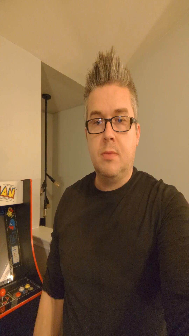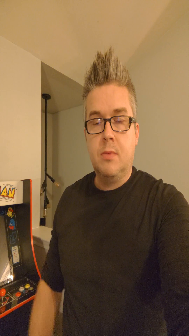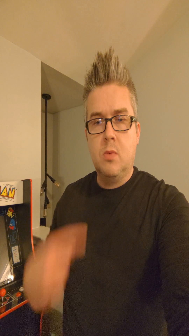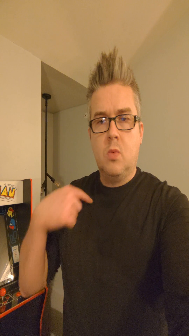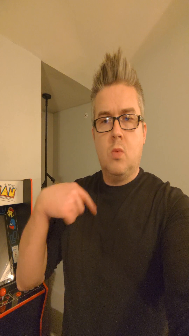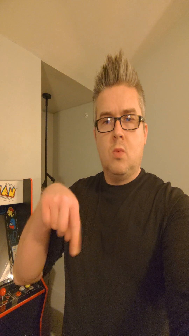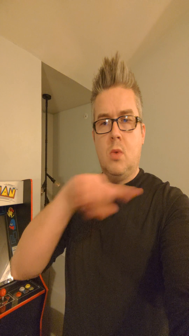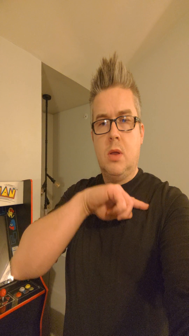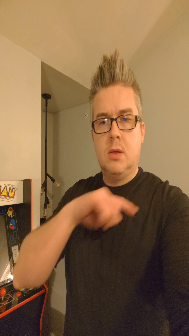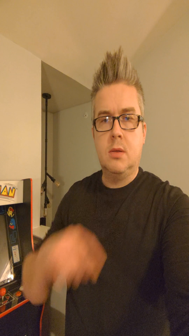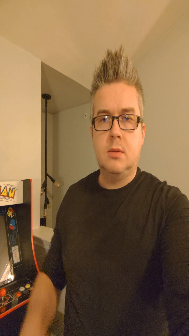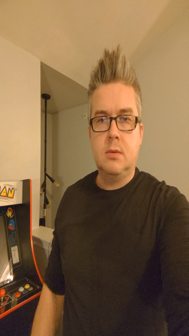we